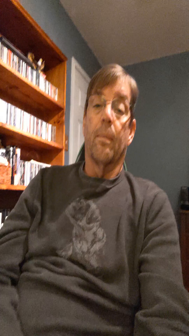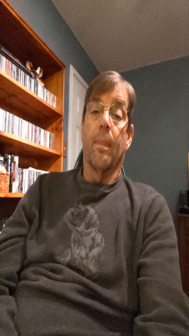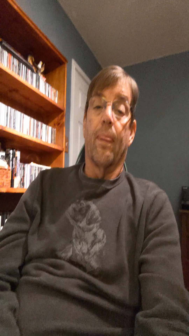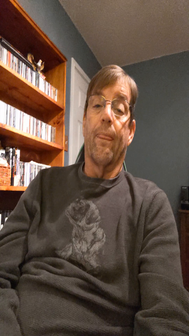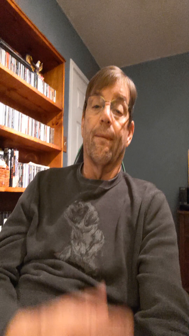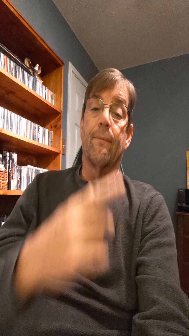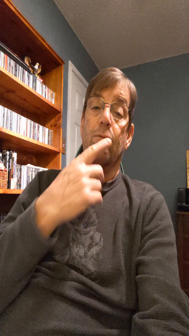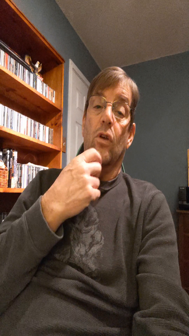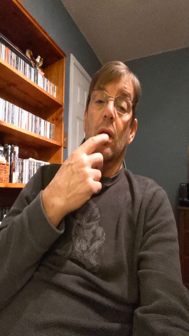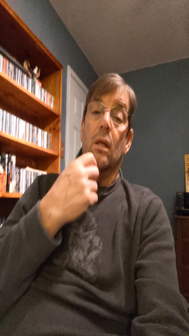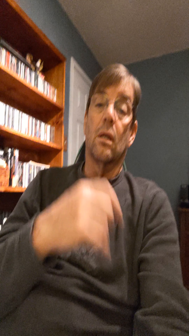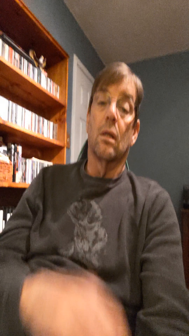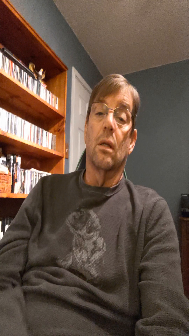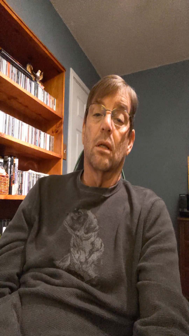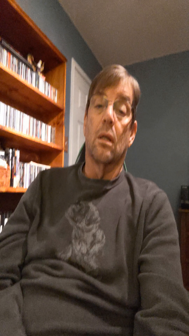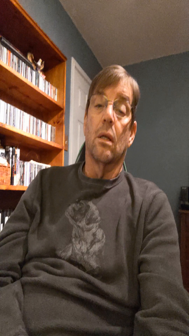red